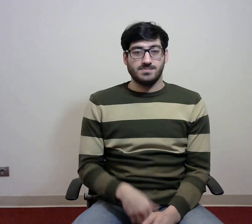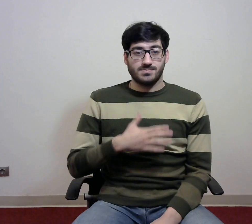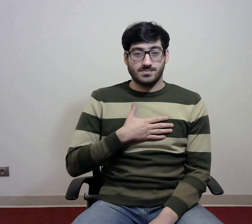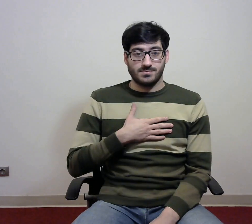mən